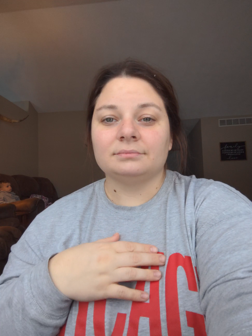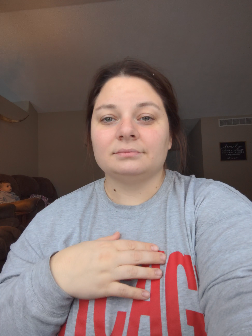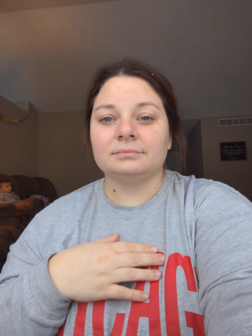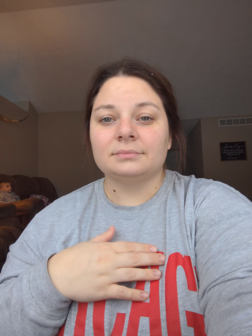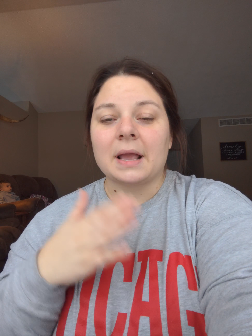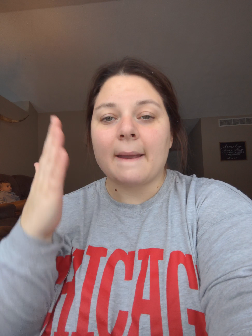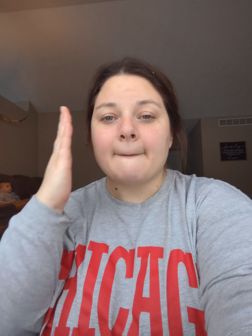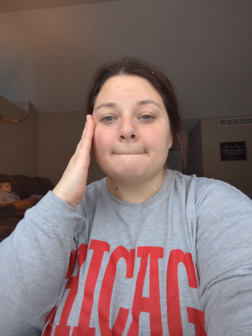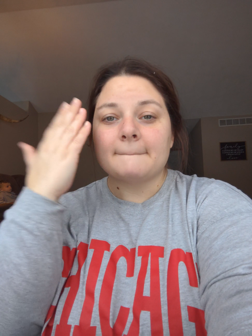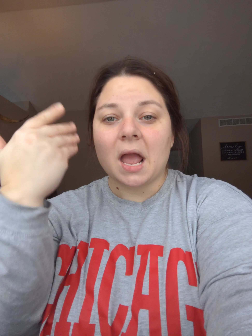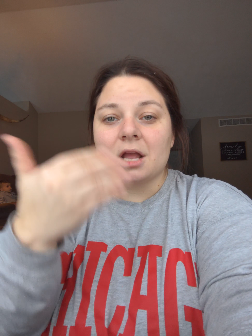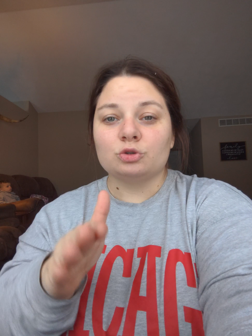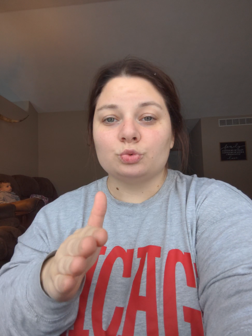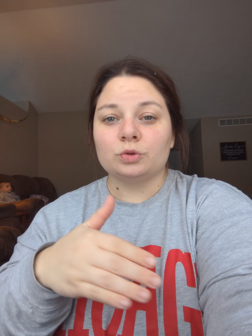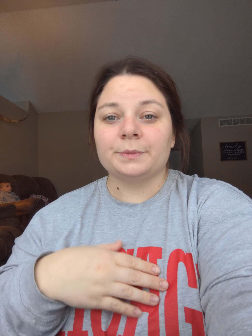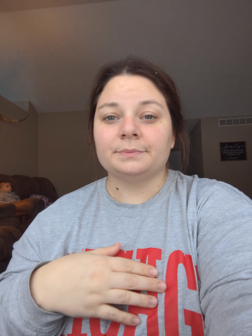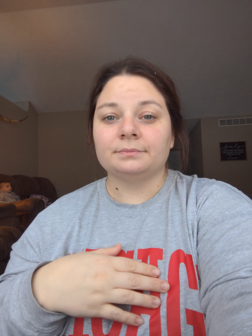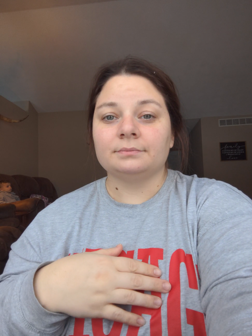bedroom